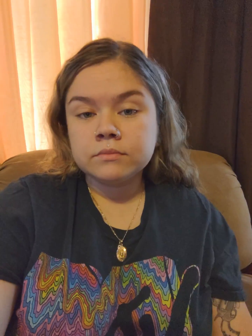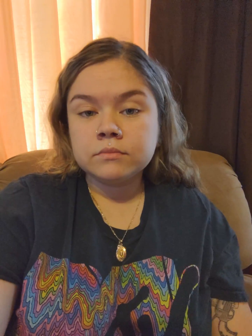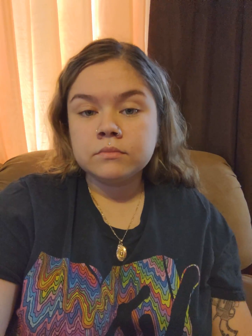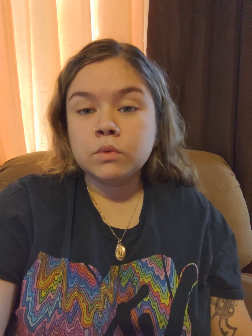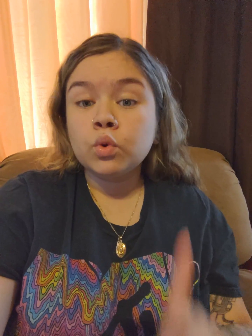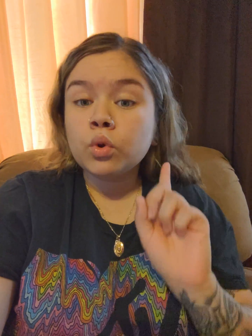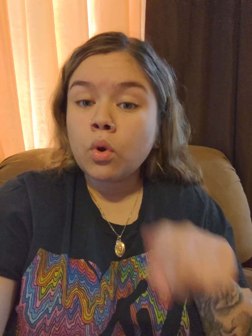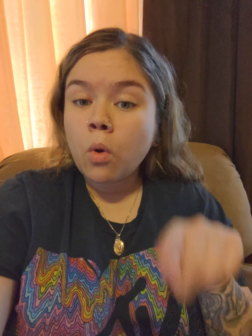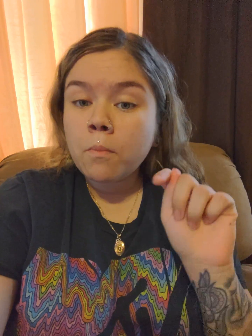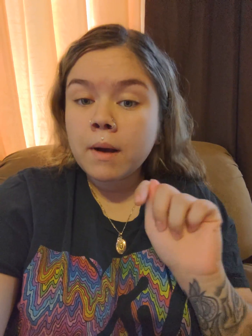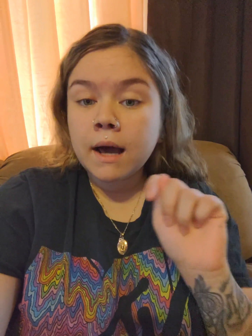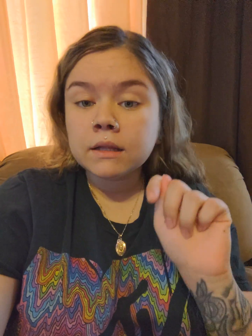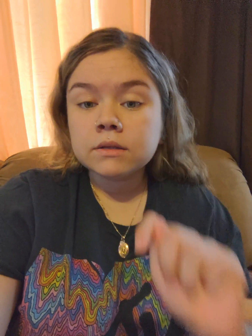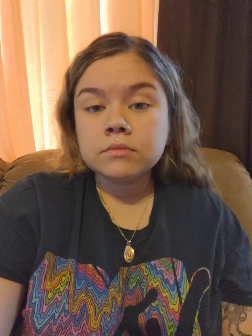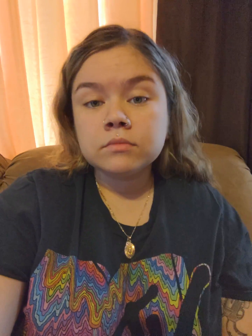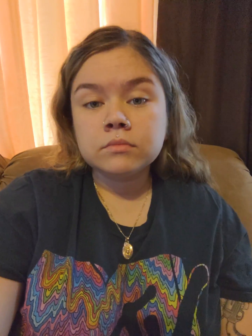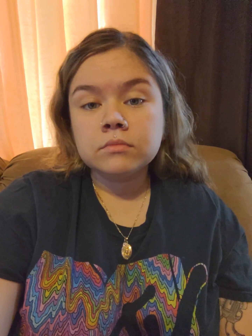go potty